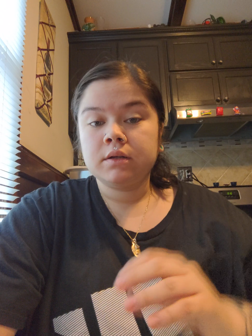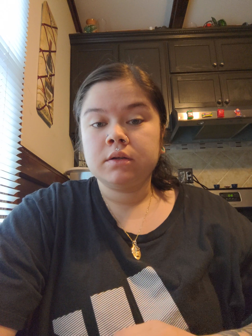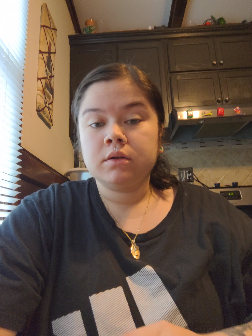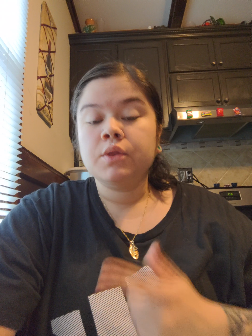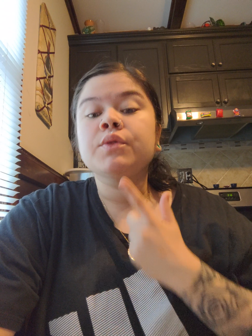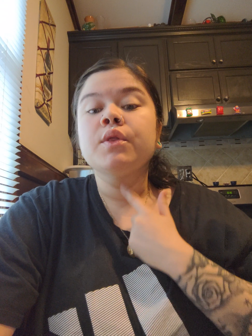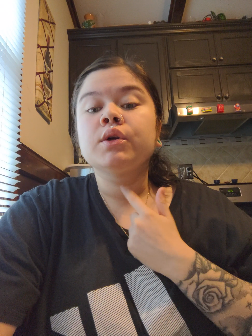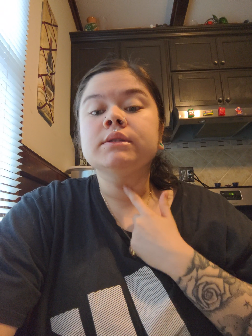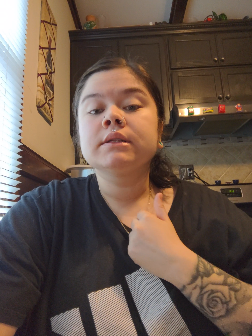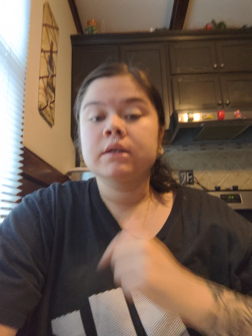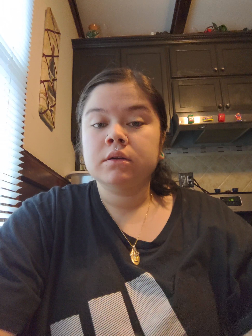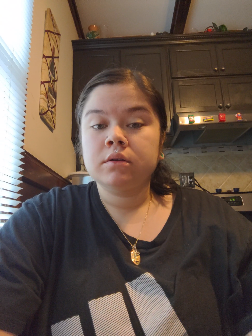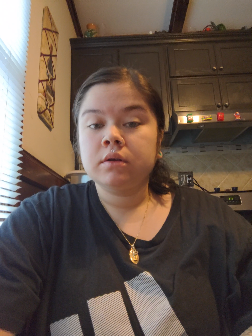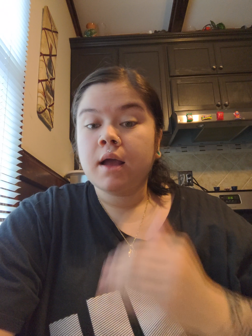thirsty